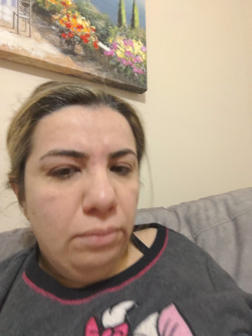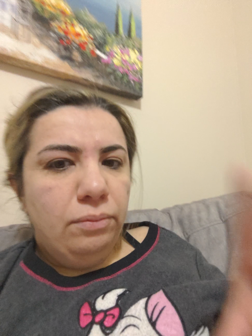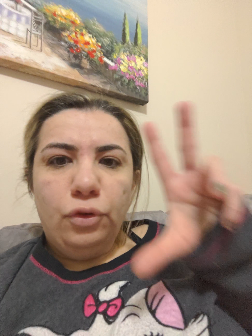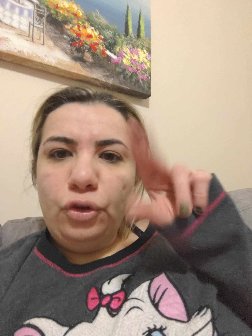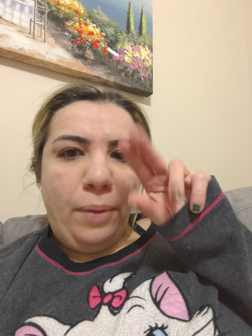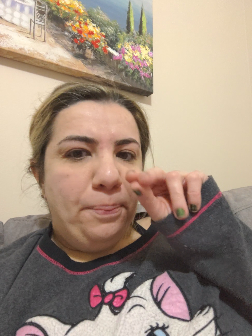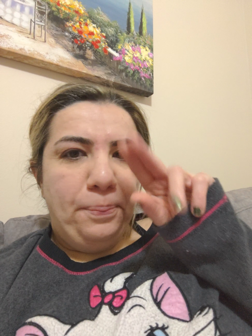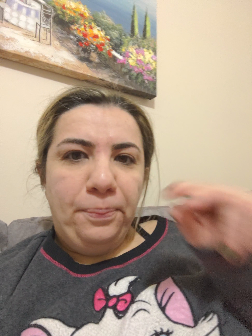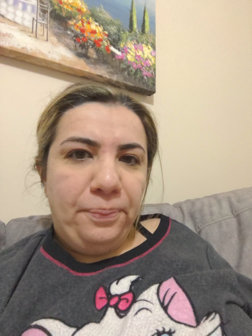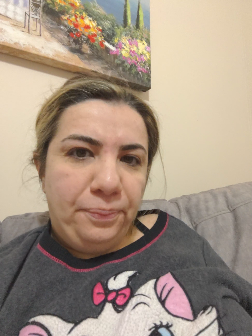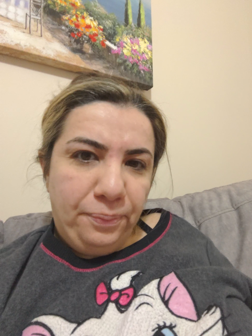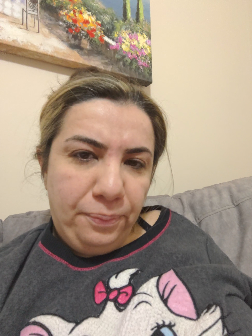no